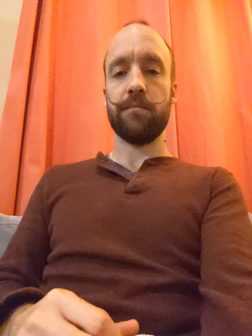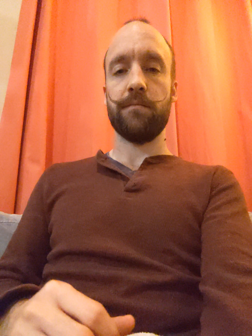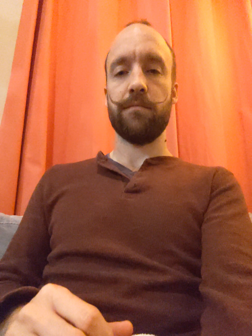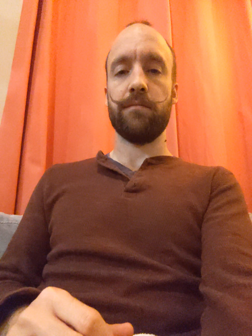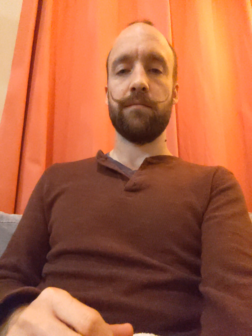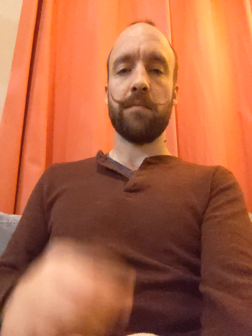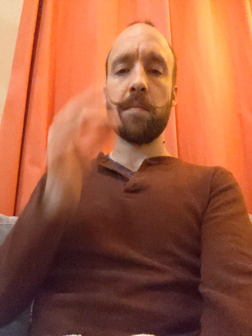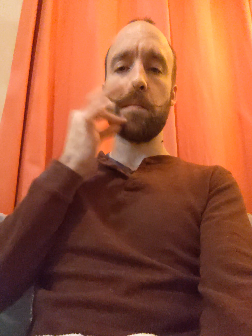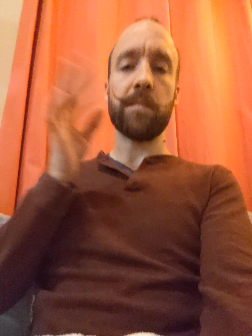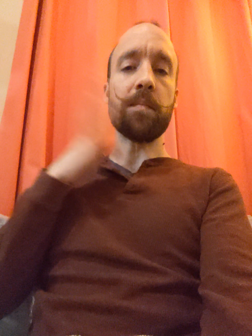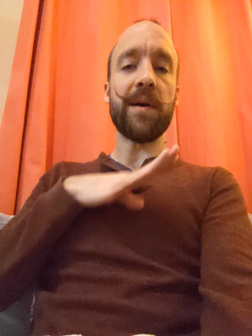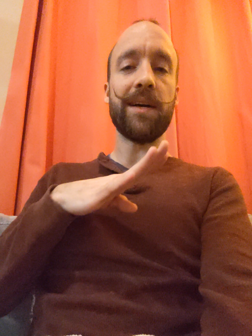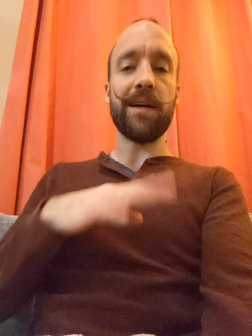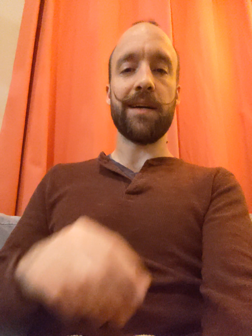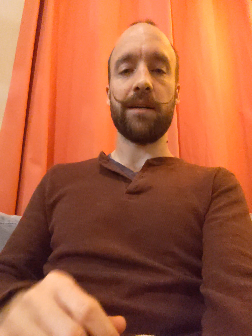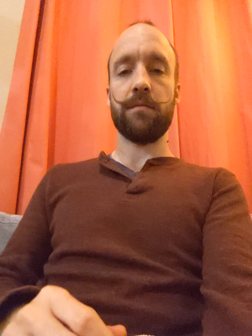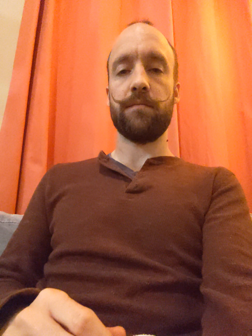bee